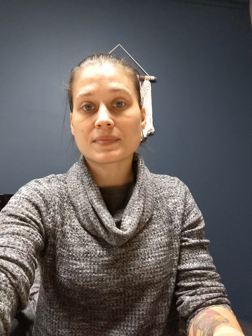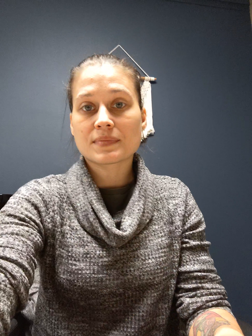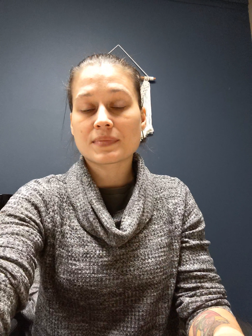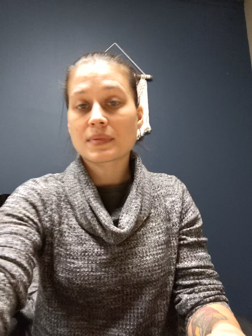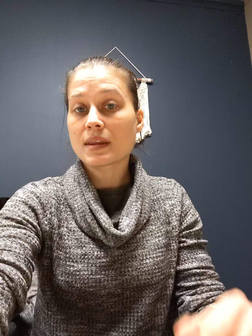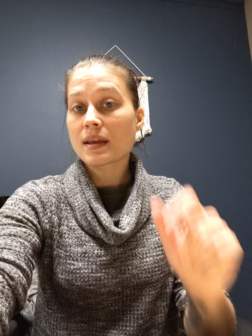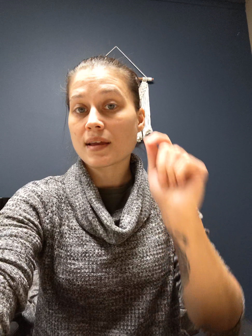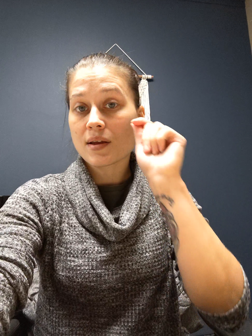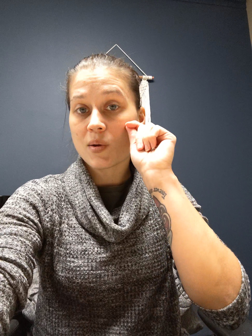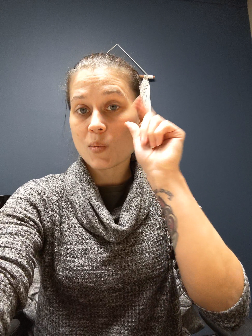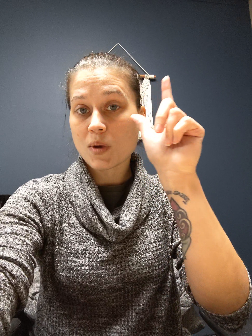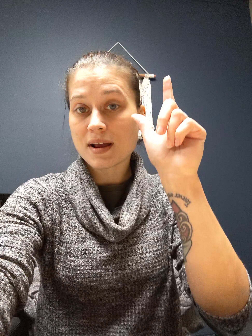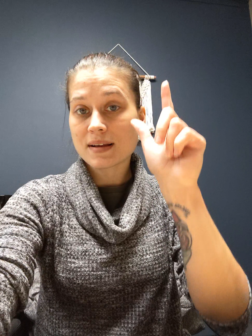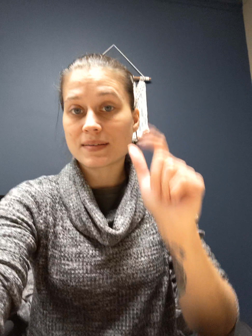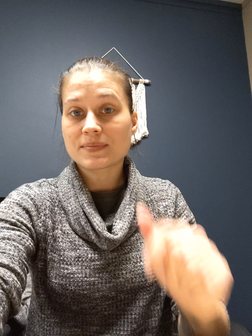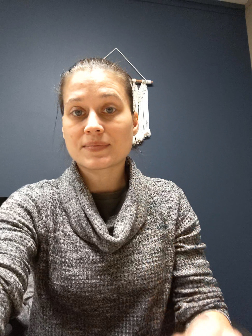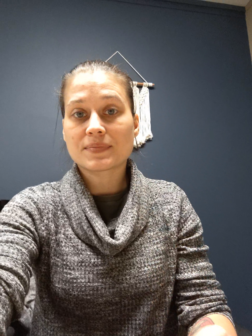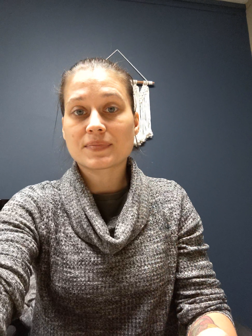awake